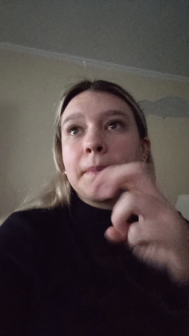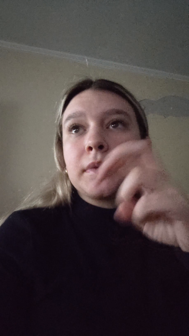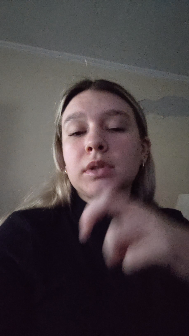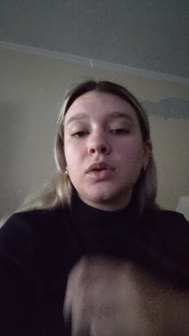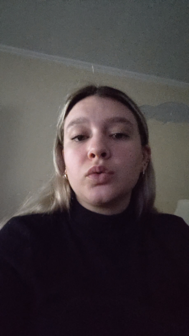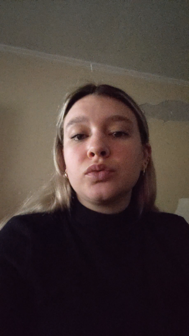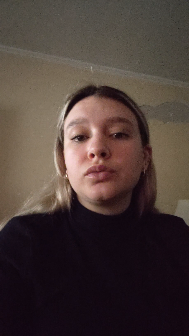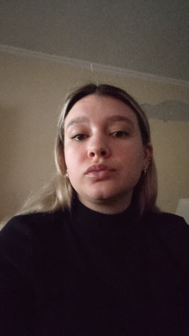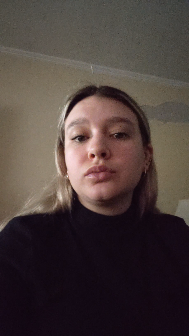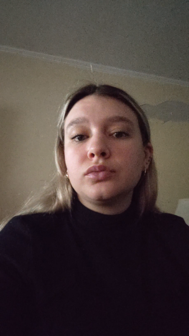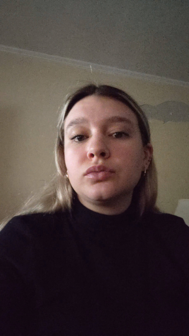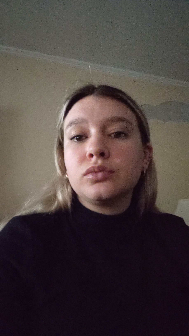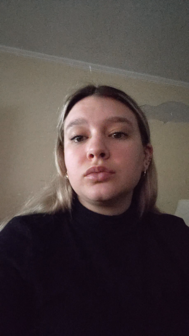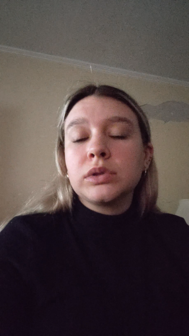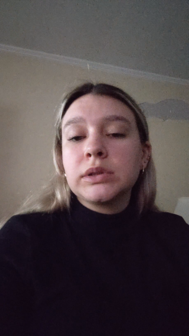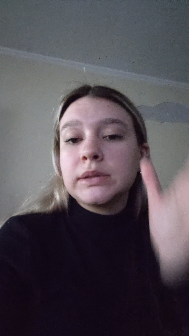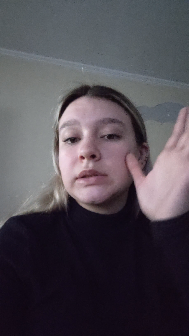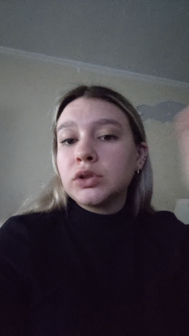deer